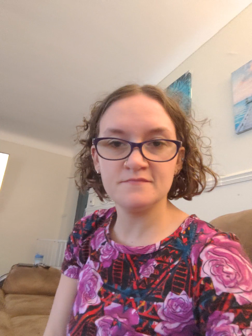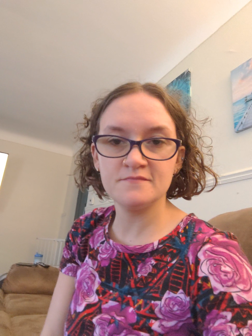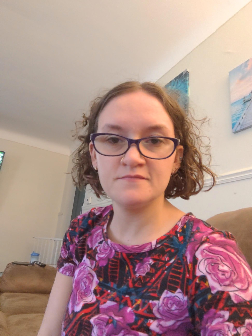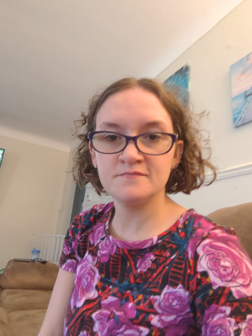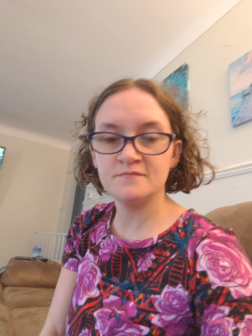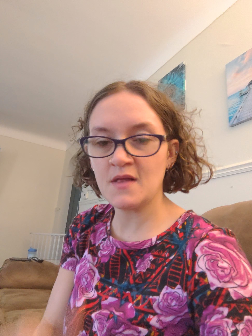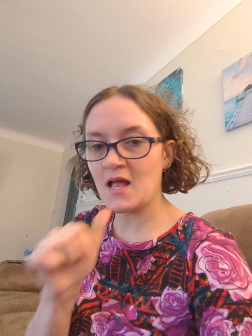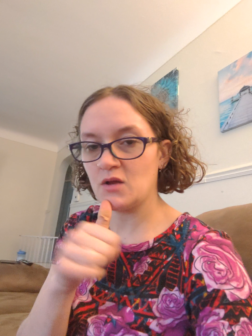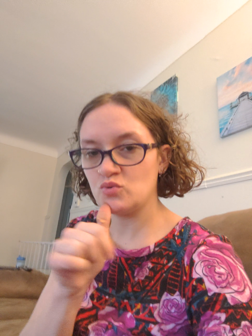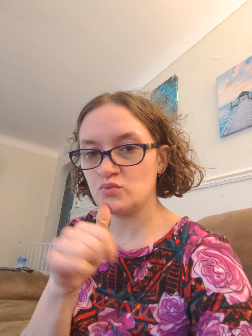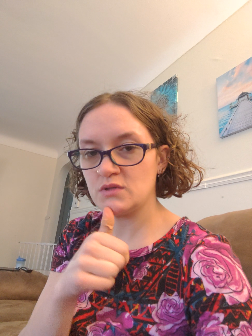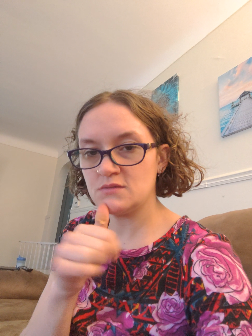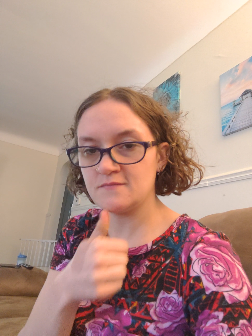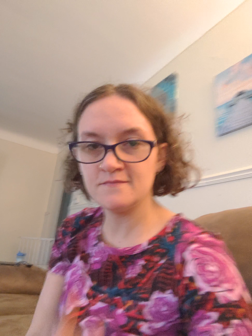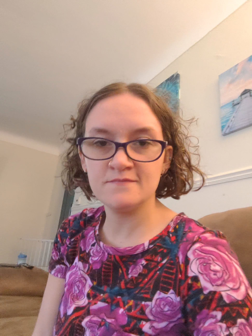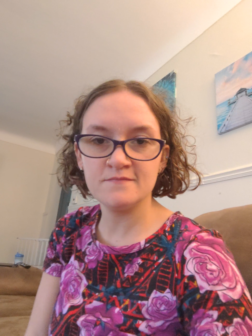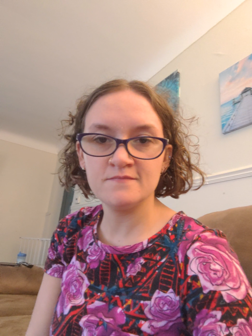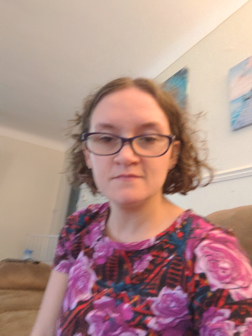owie